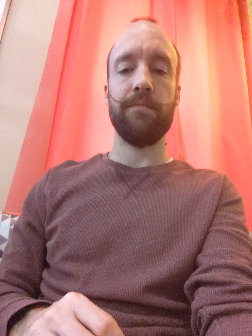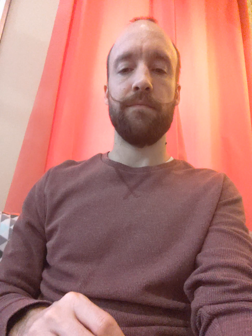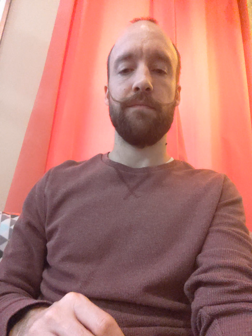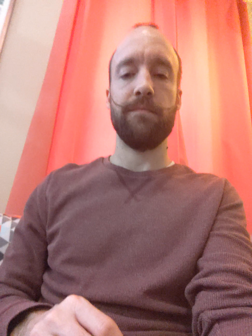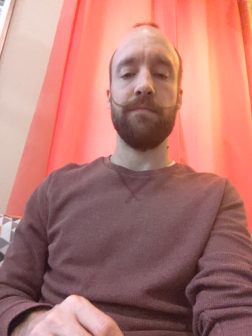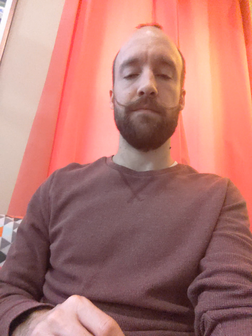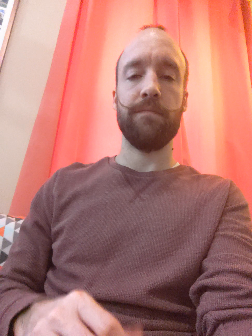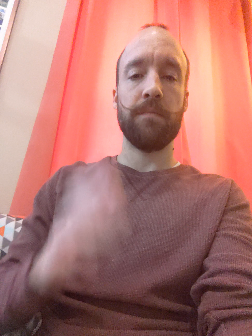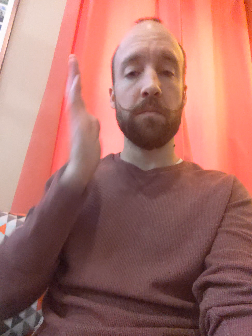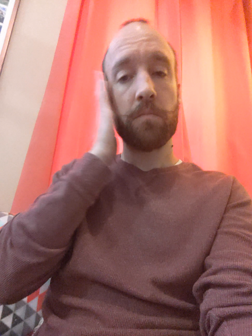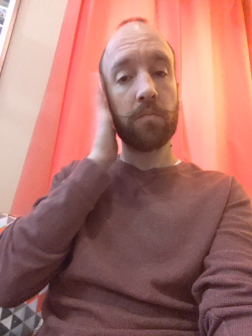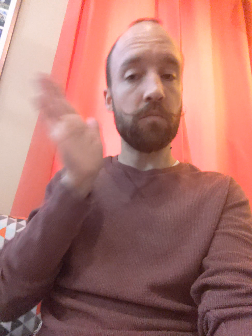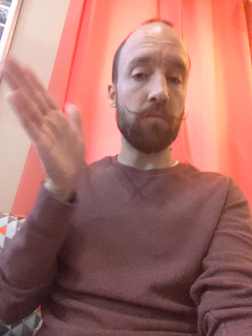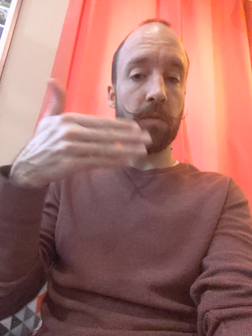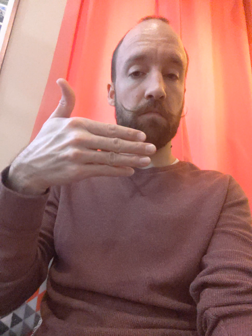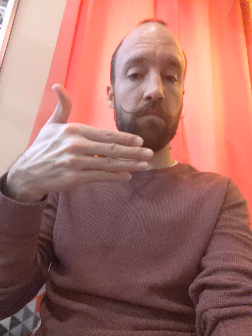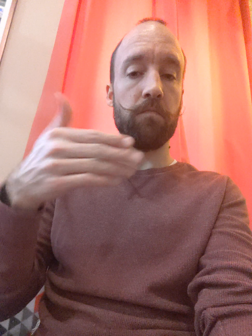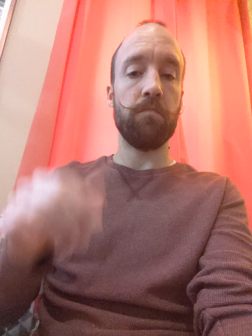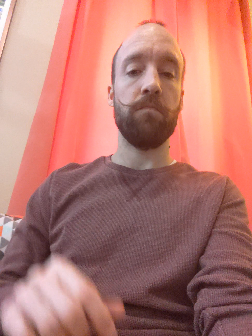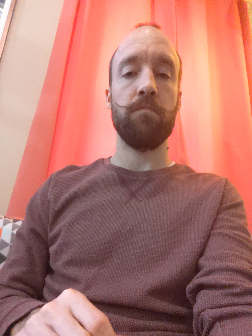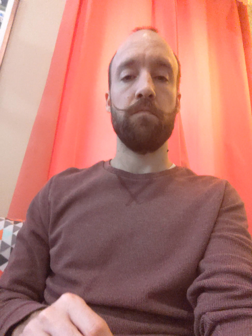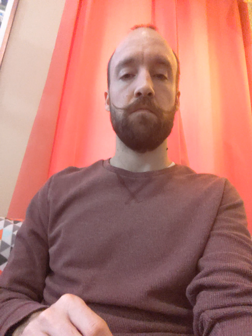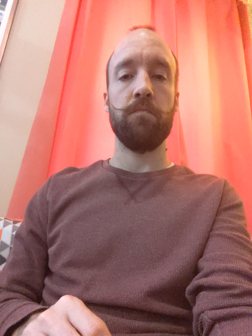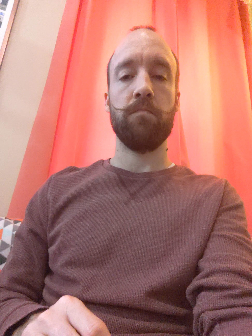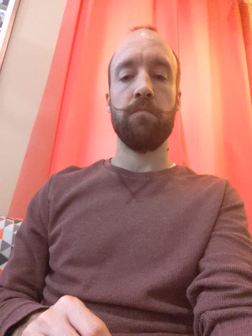bedroom